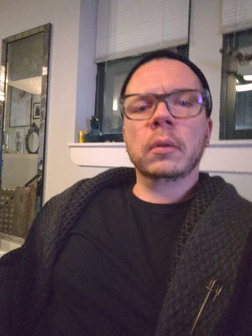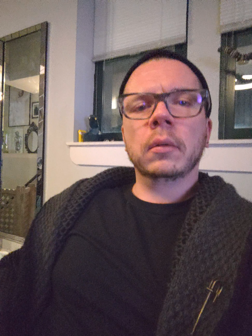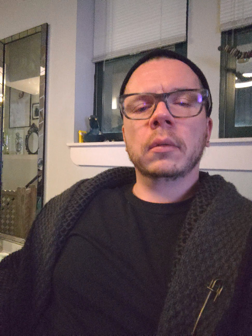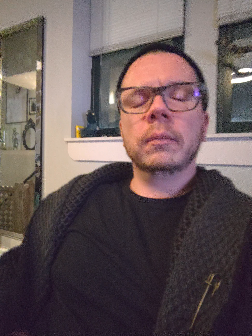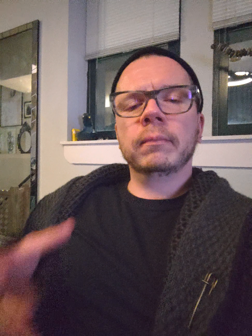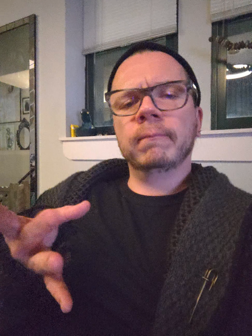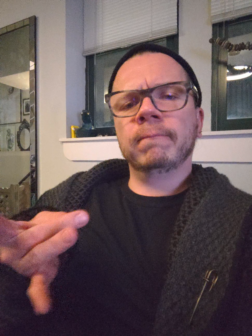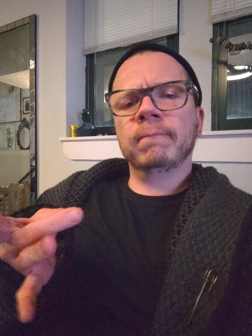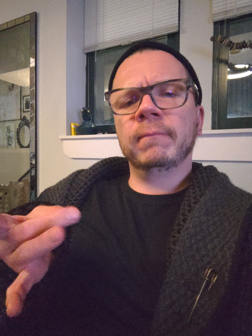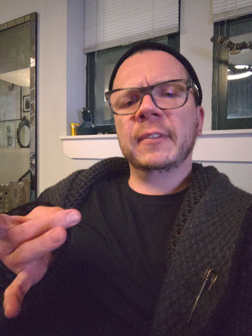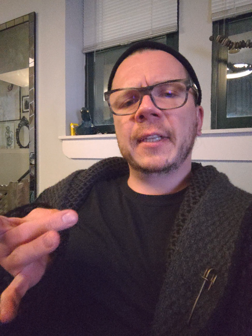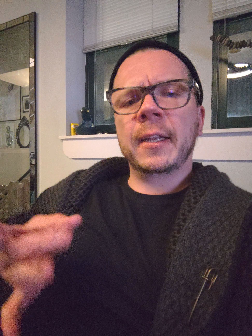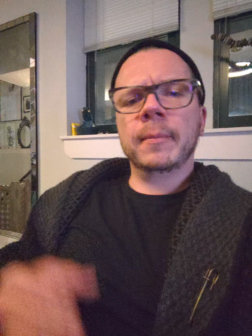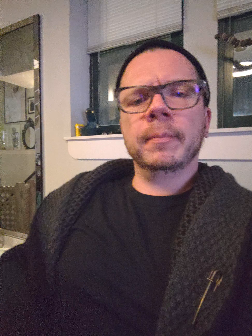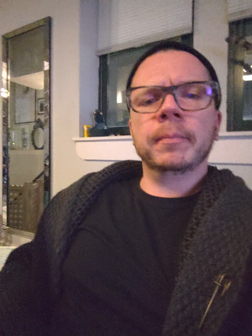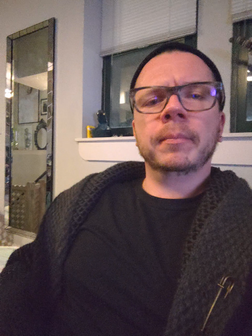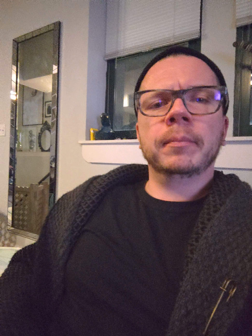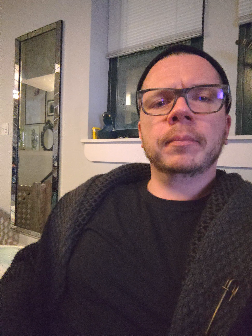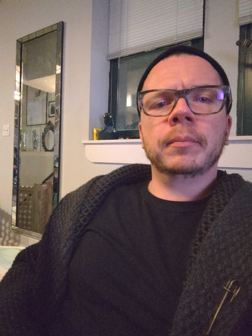sticky